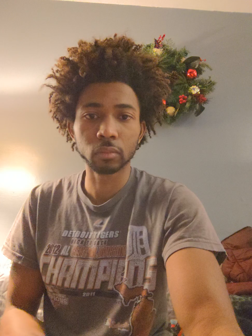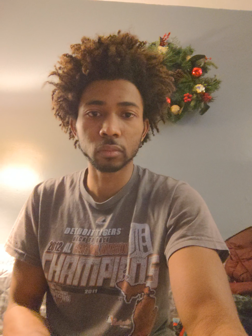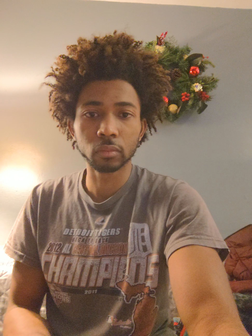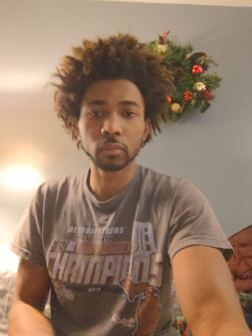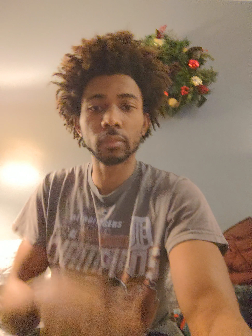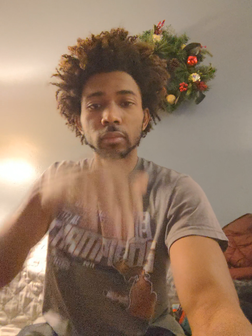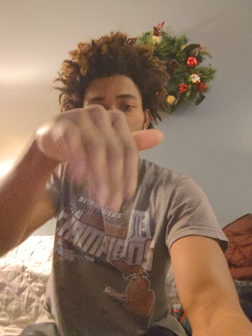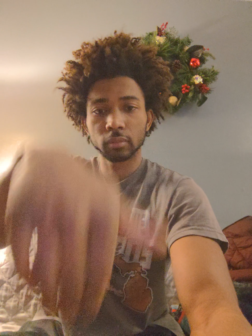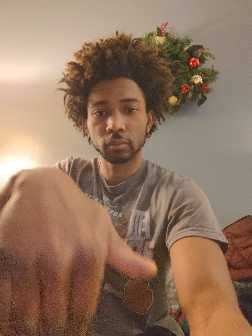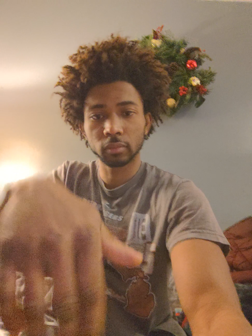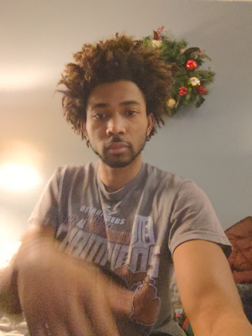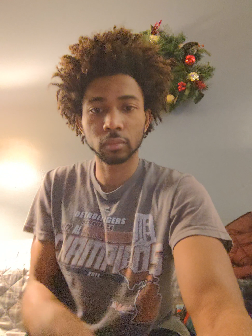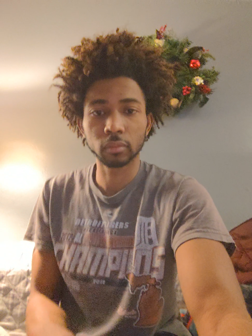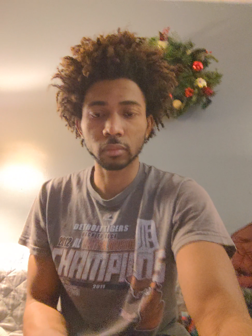night